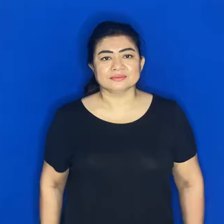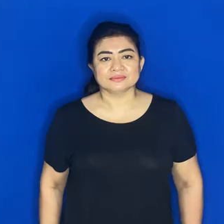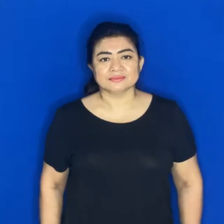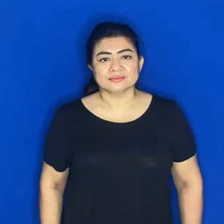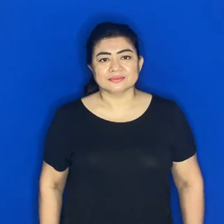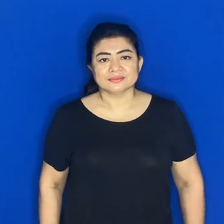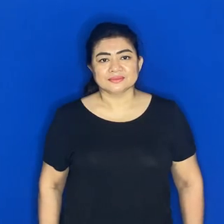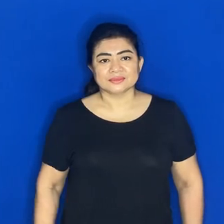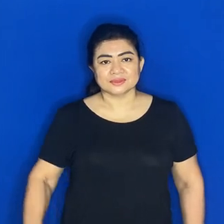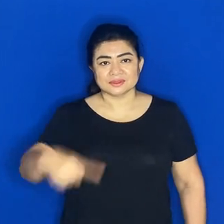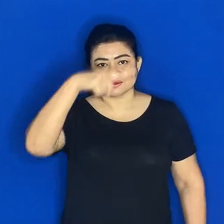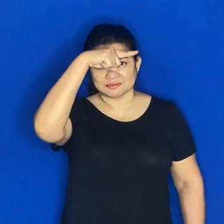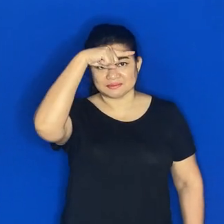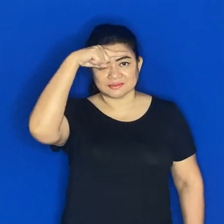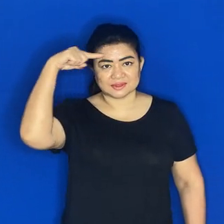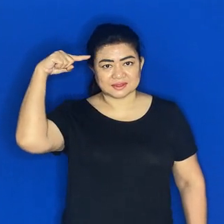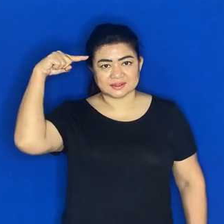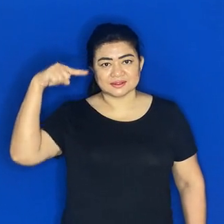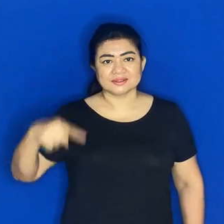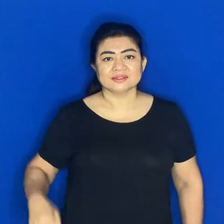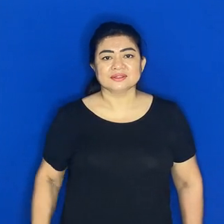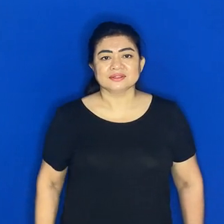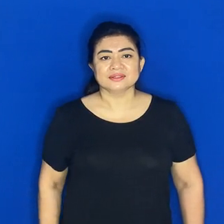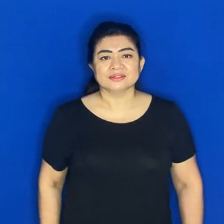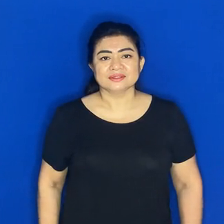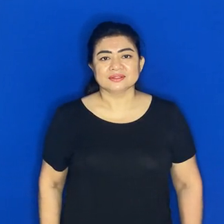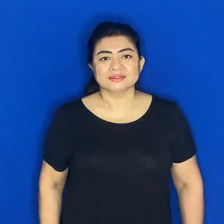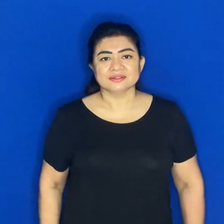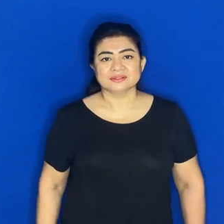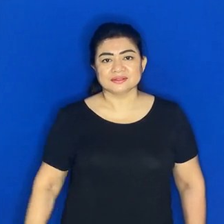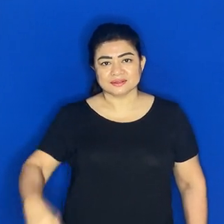black